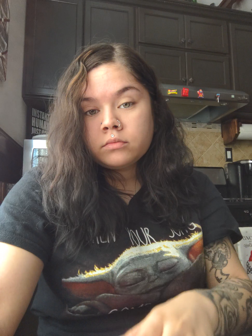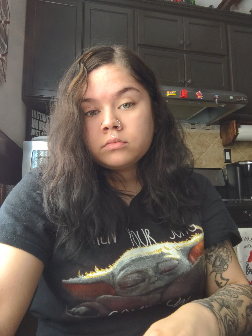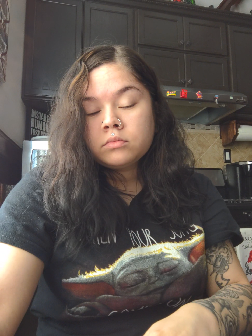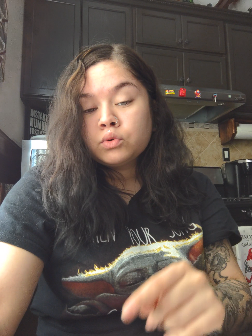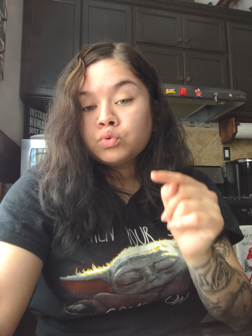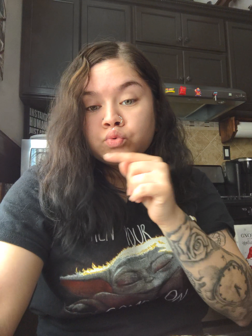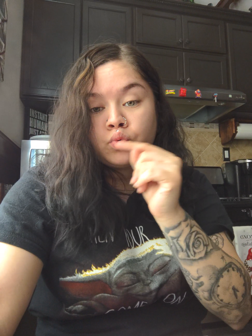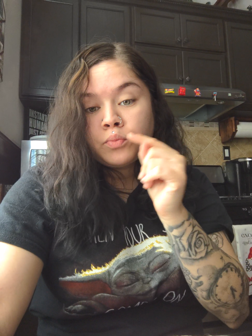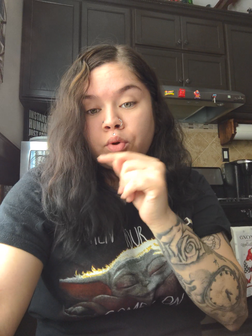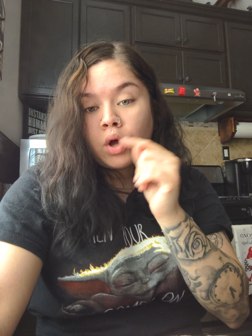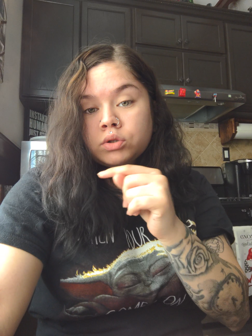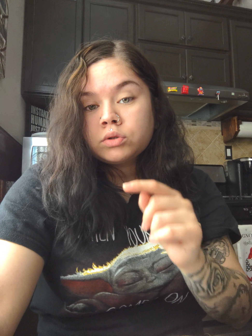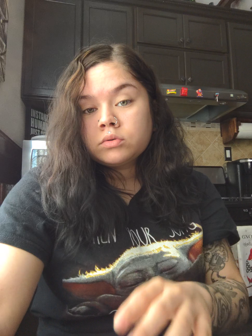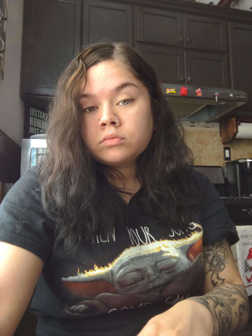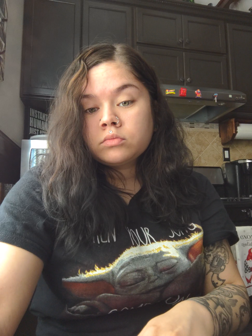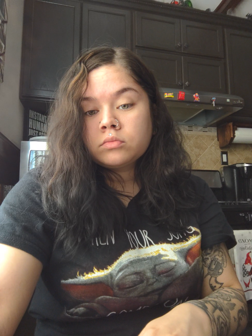toothbrush